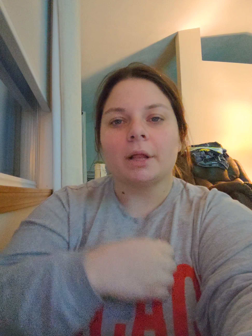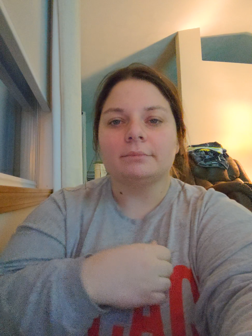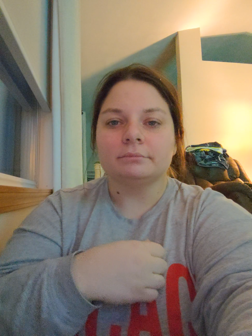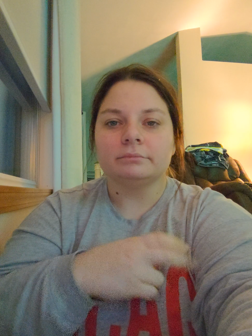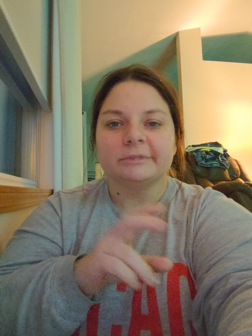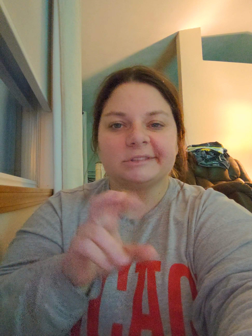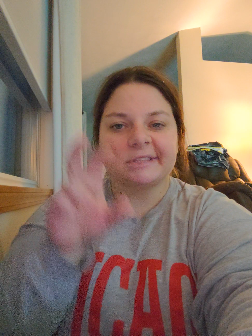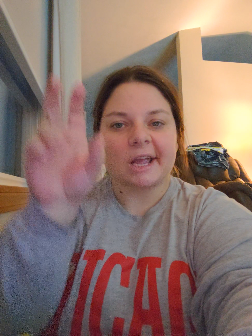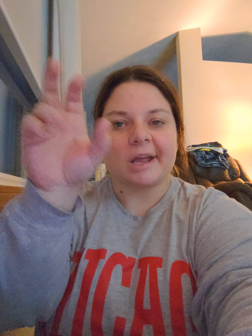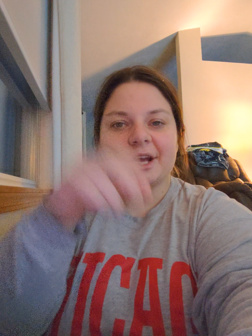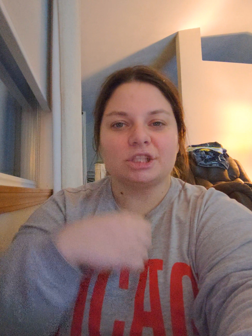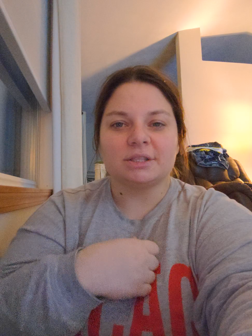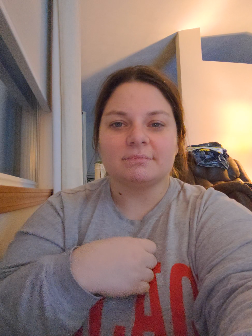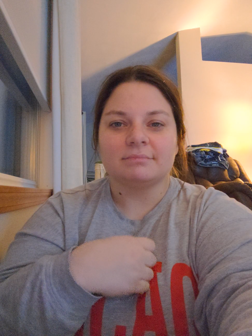stairs